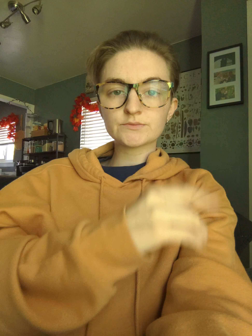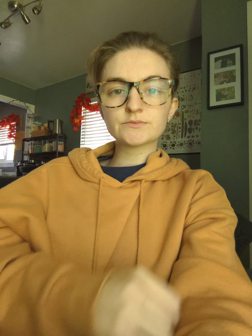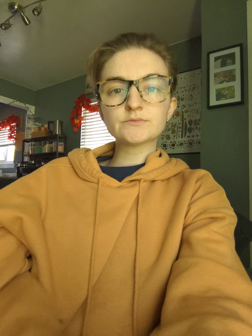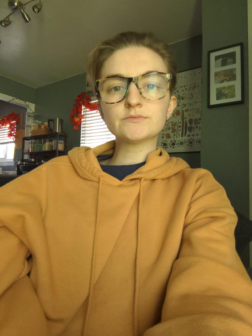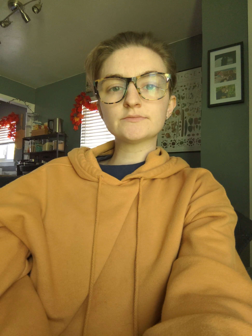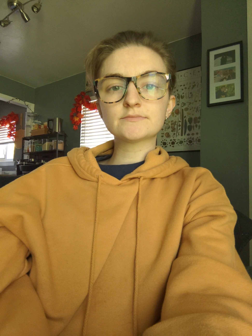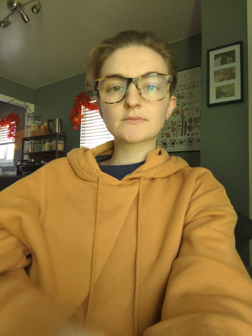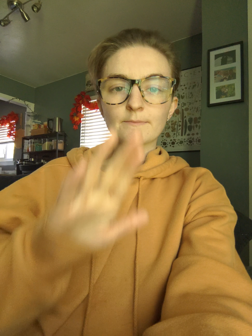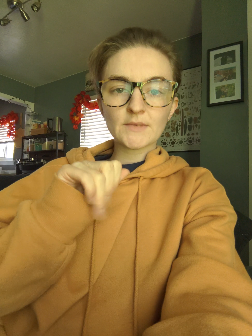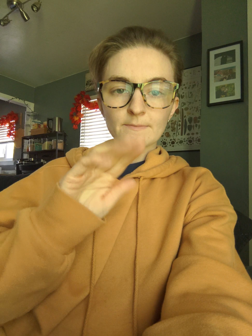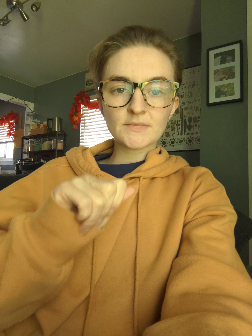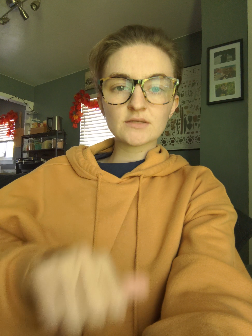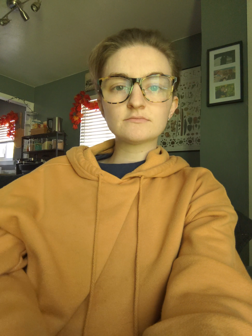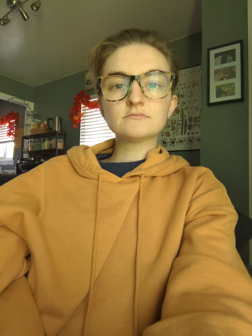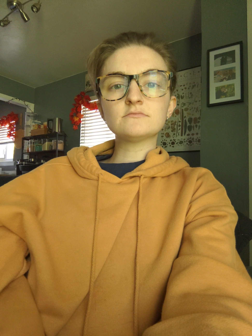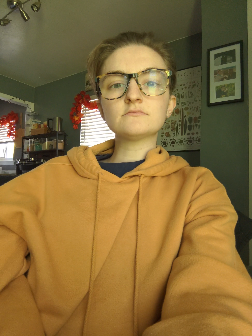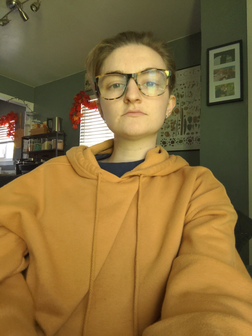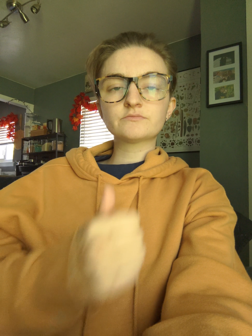baa baa